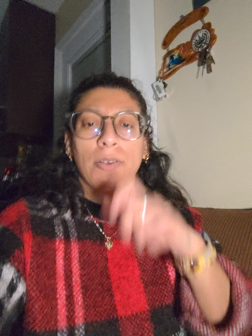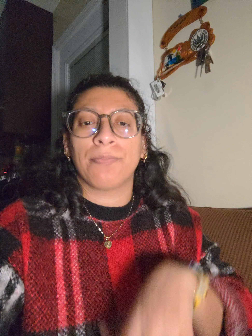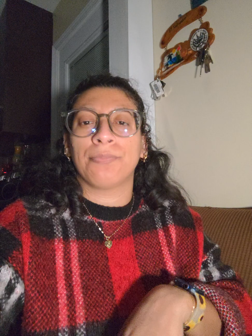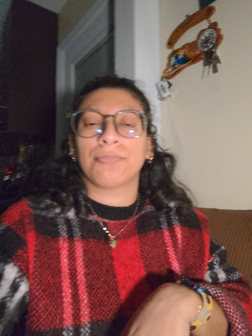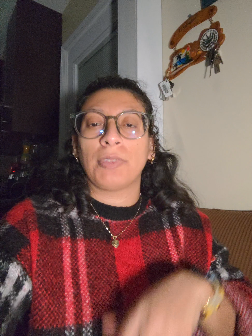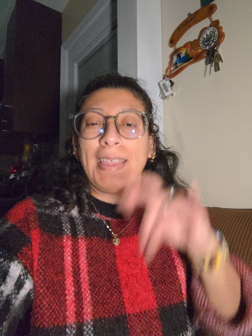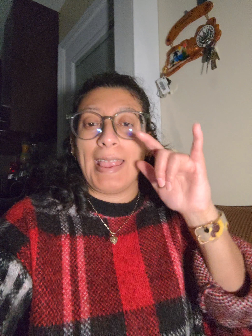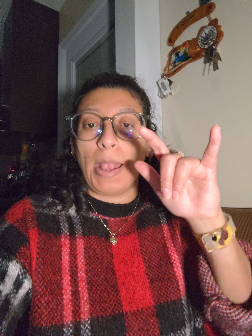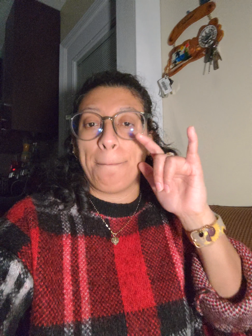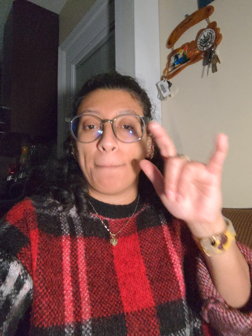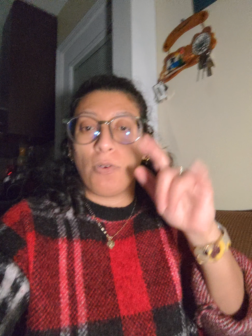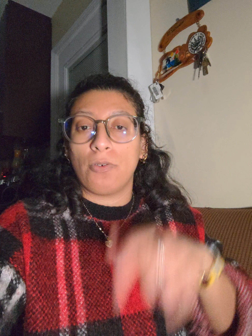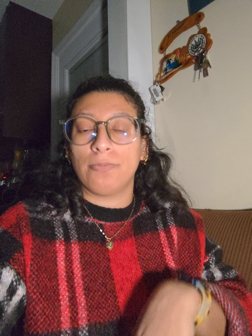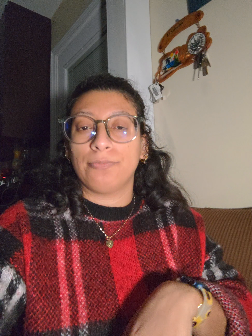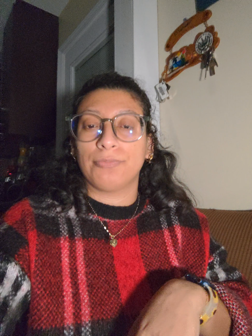airplane